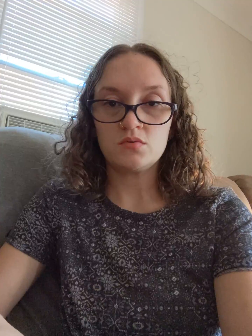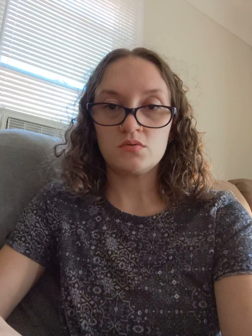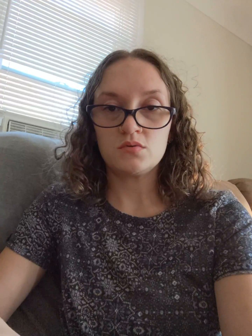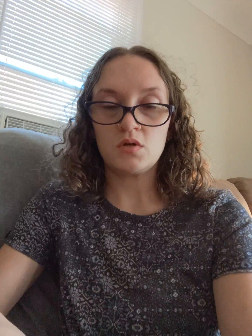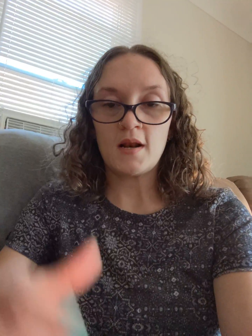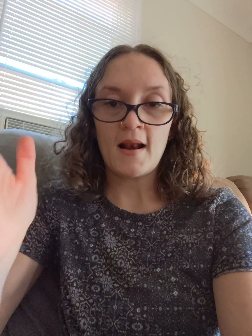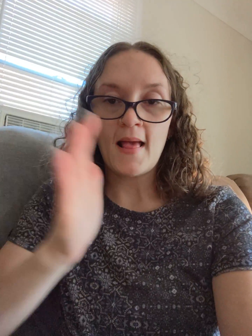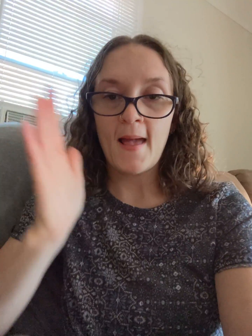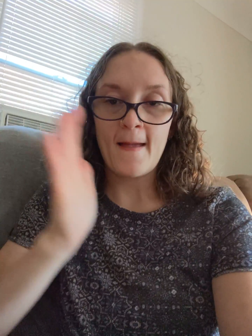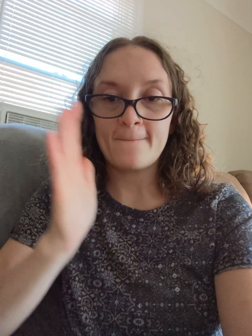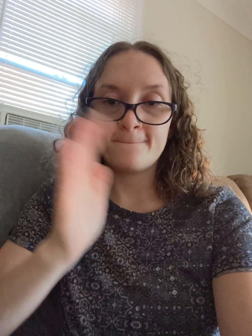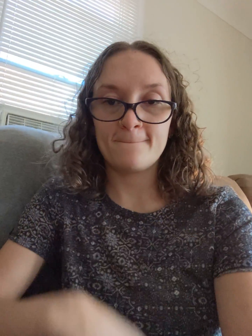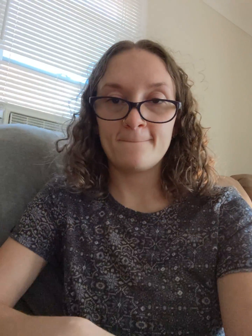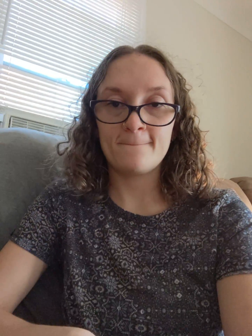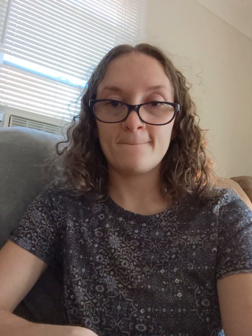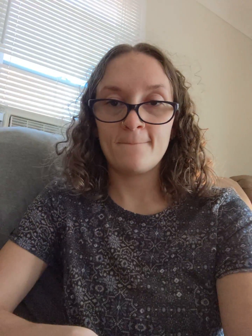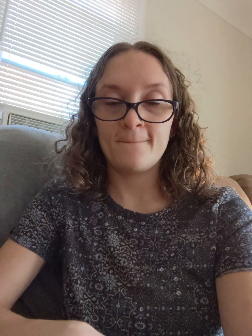clap